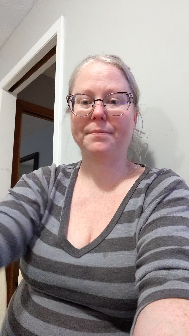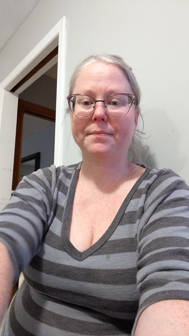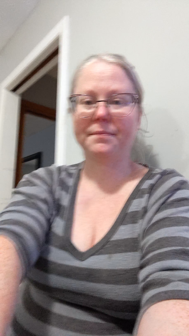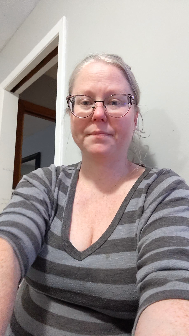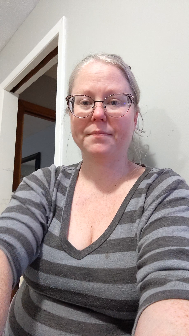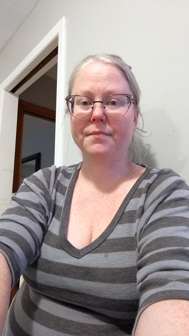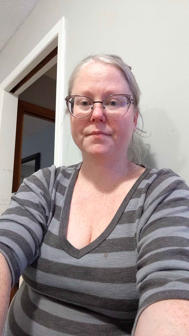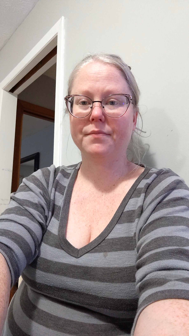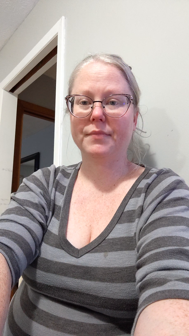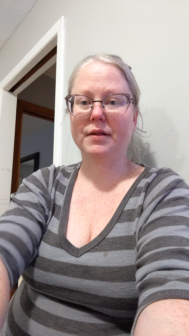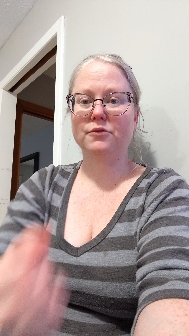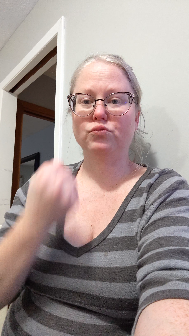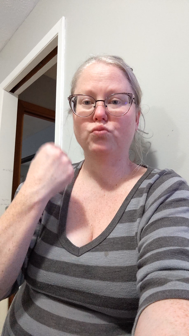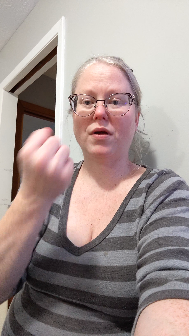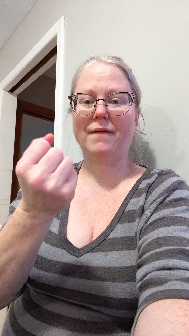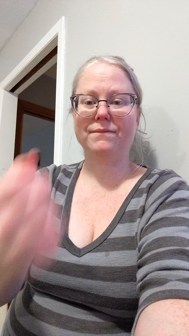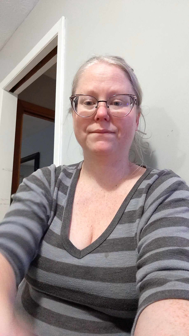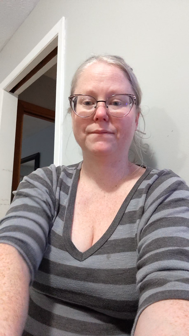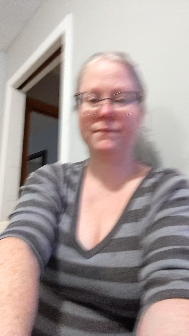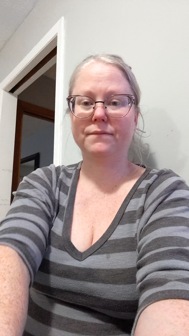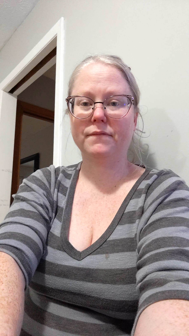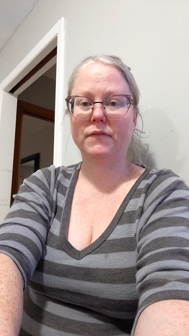drive